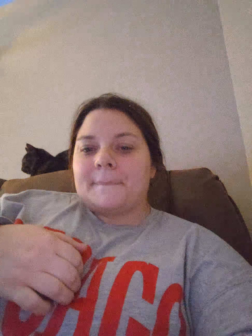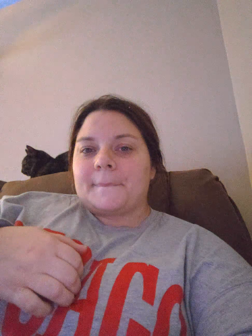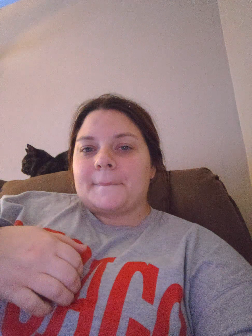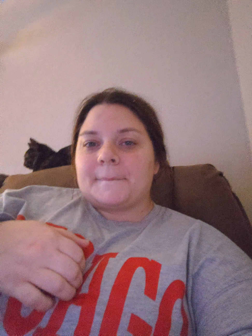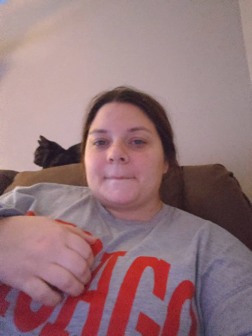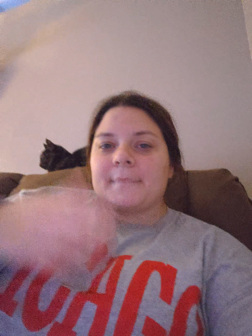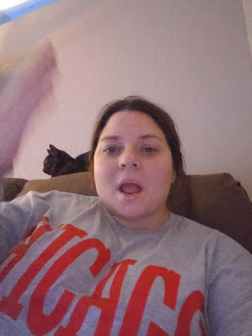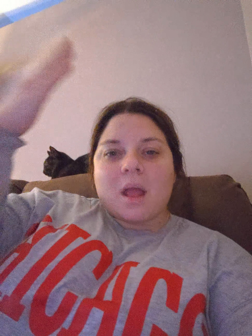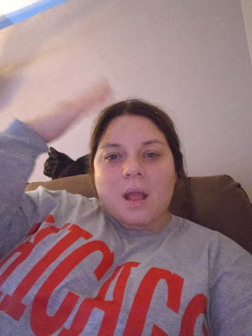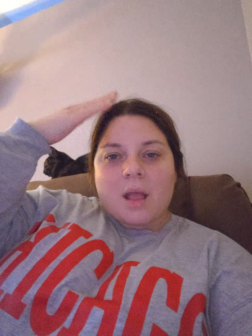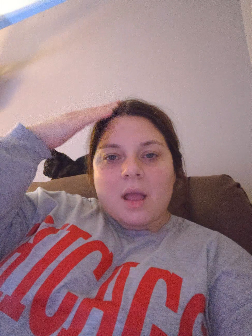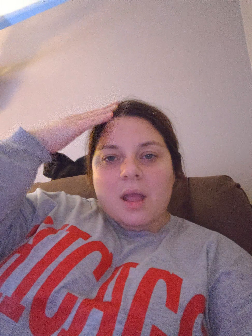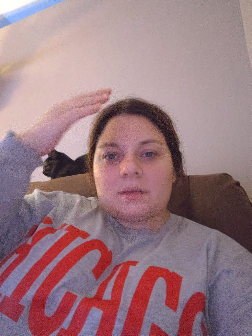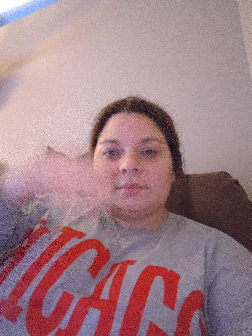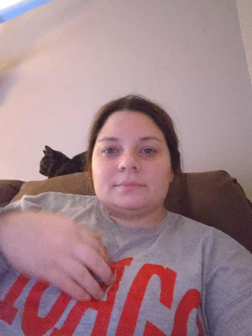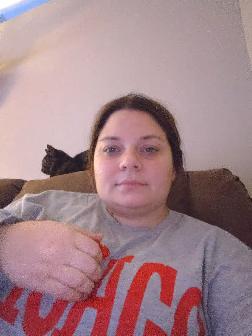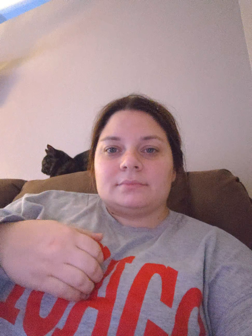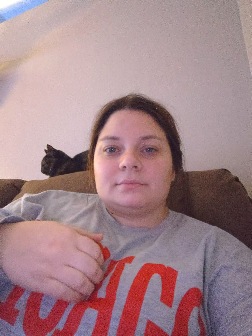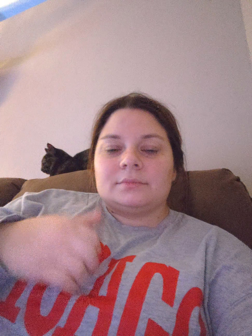hat